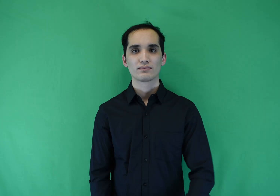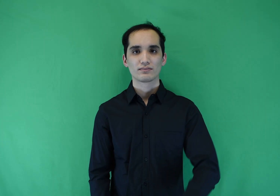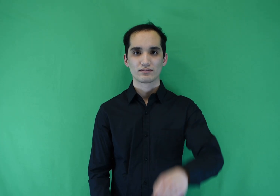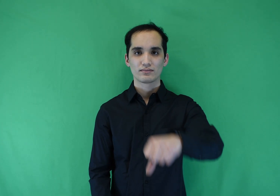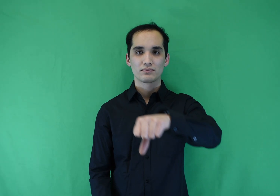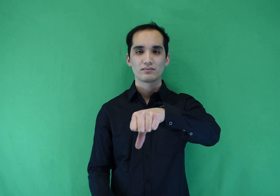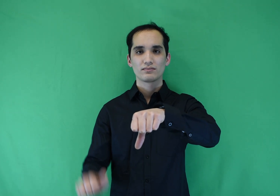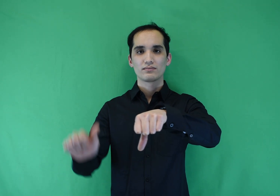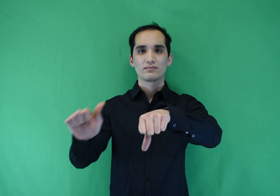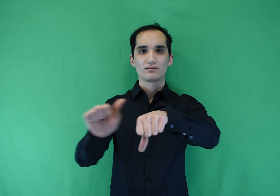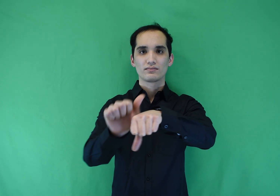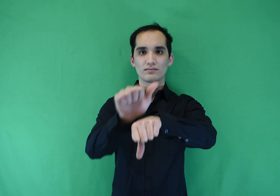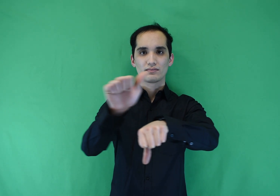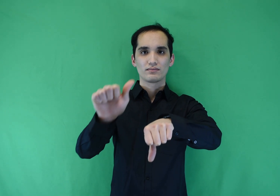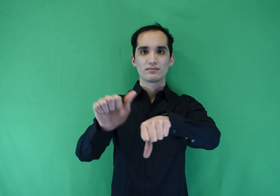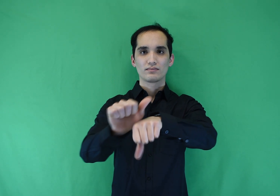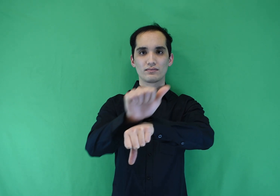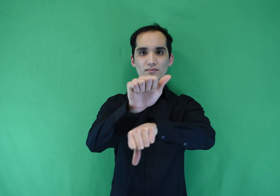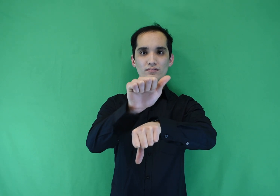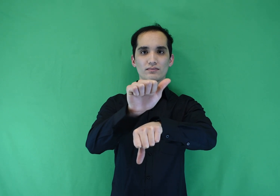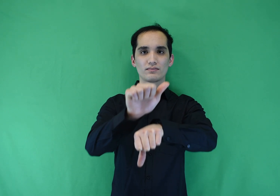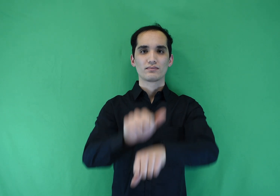carro